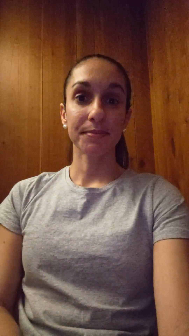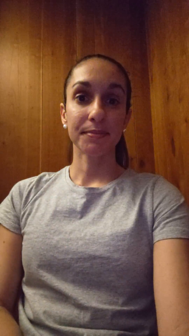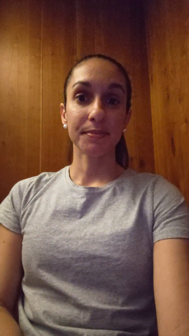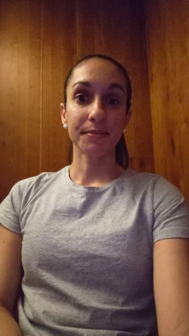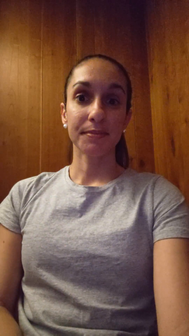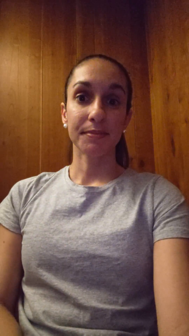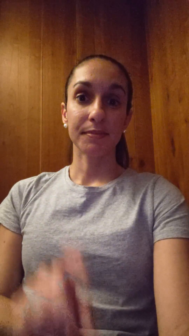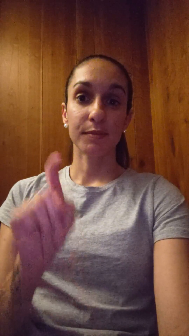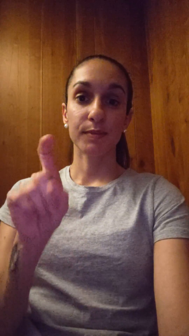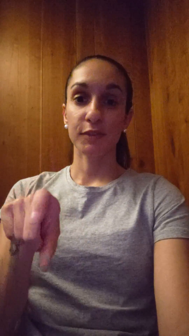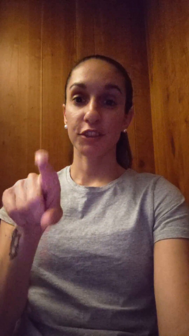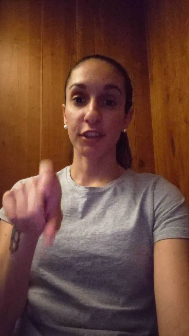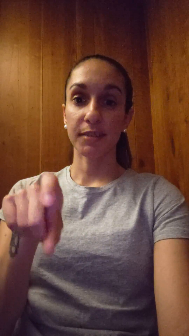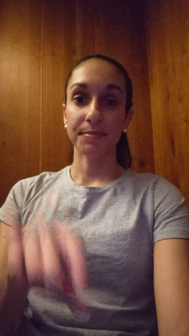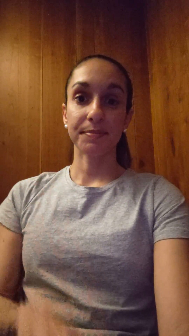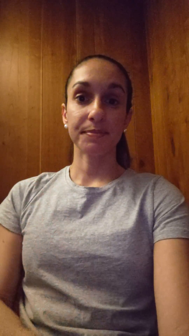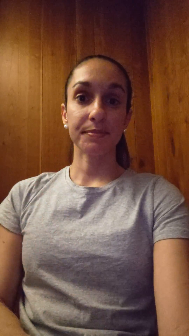should